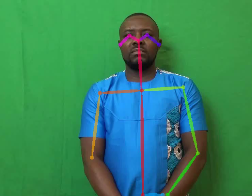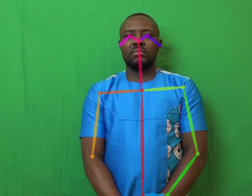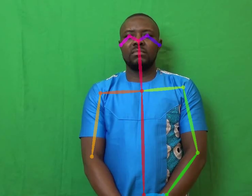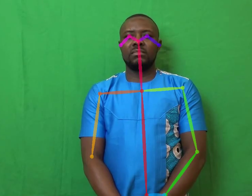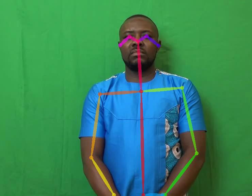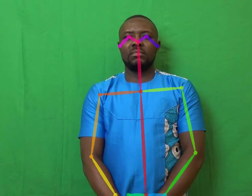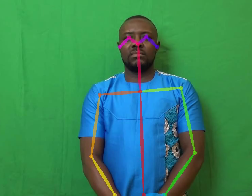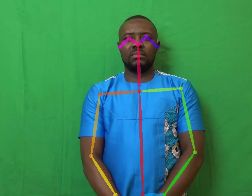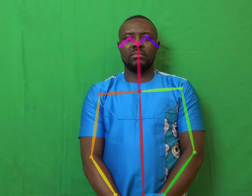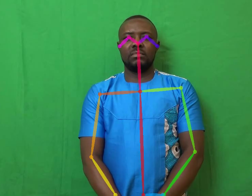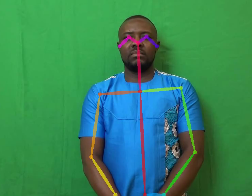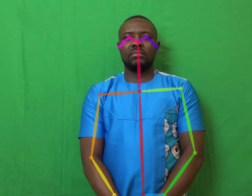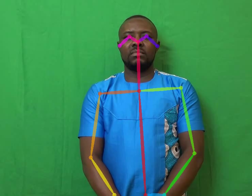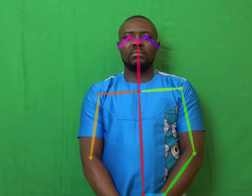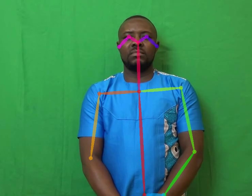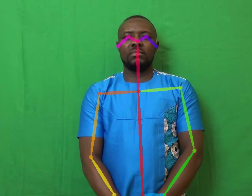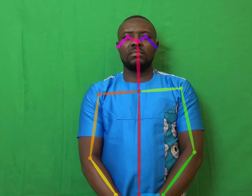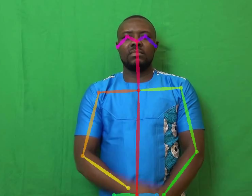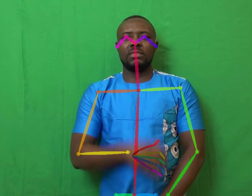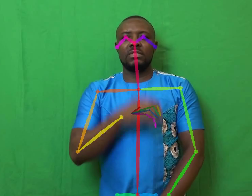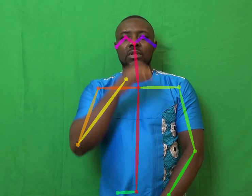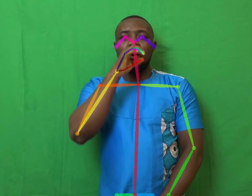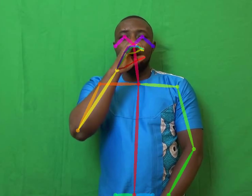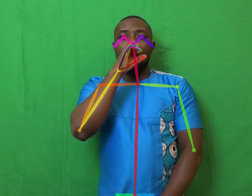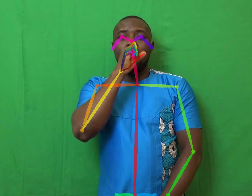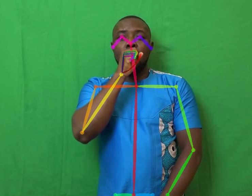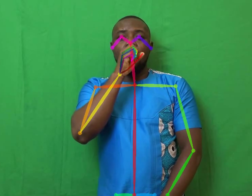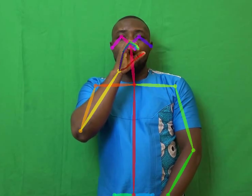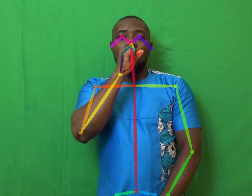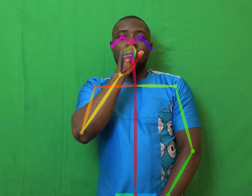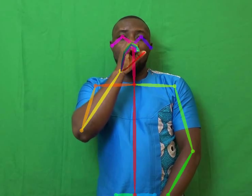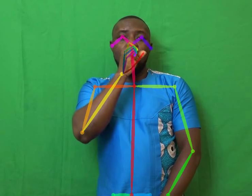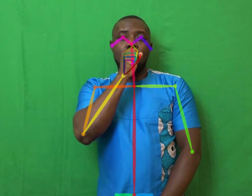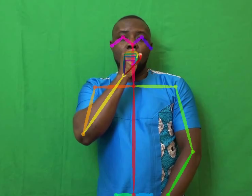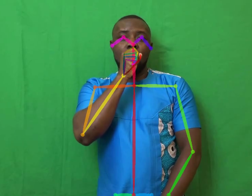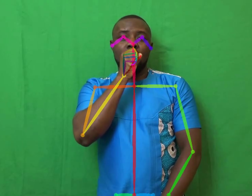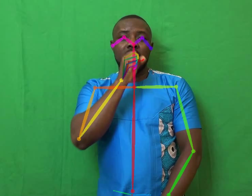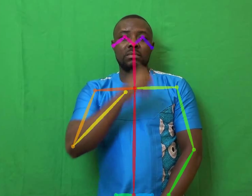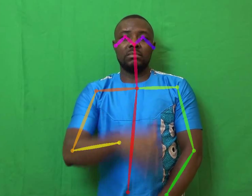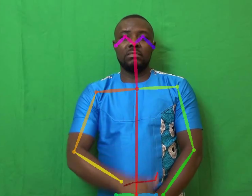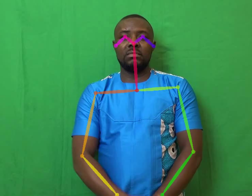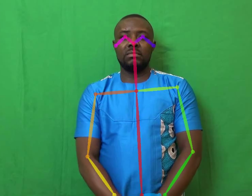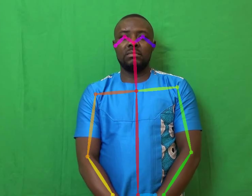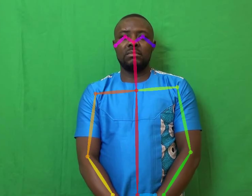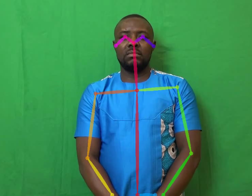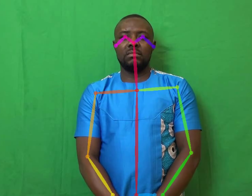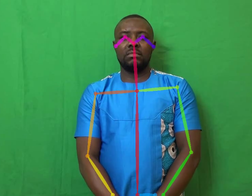orange